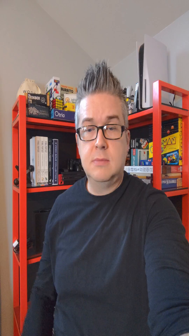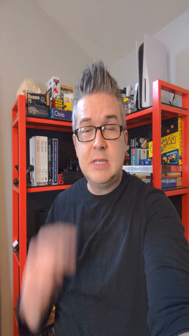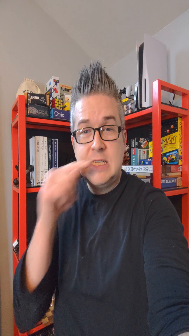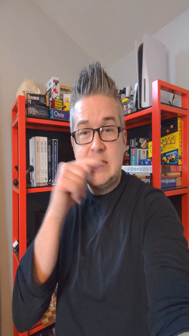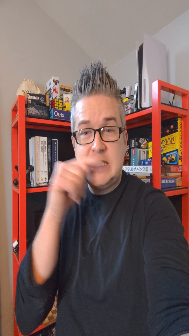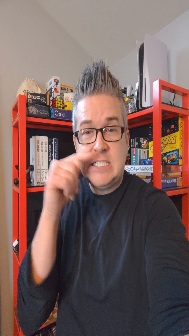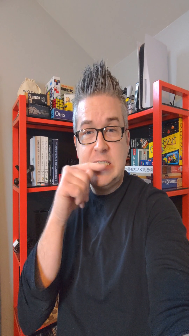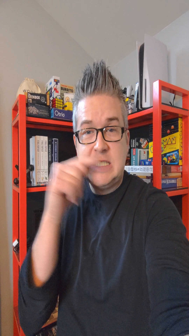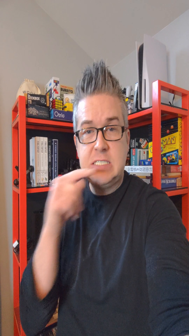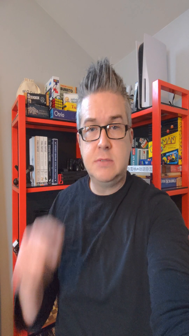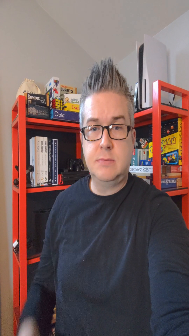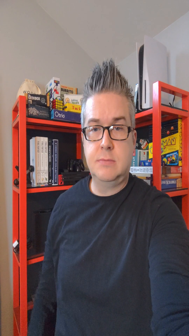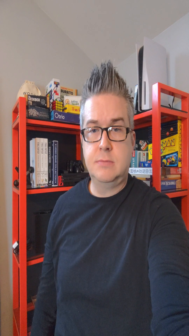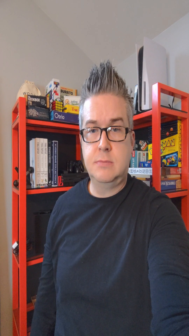toothbrush